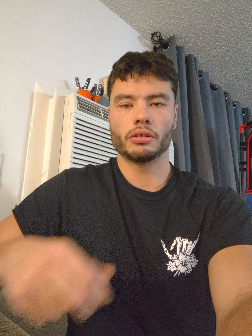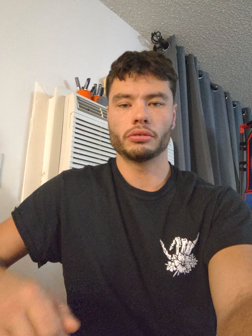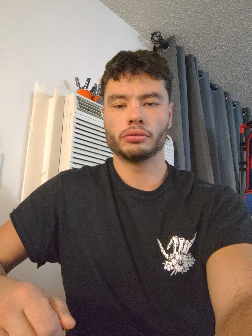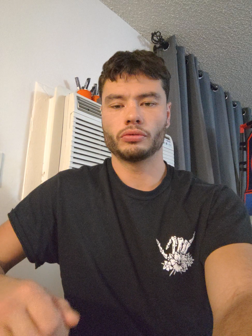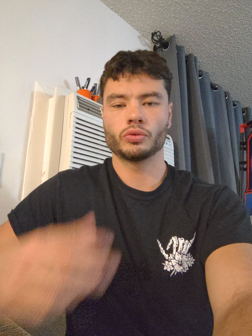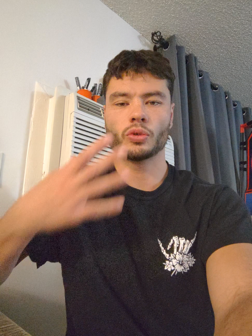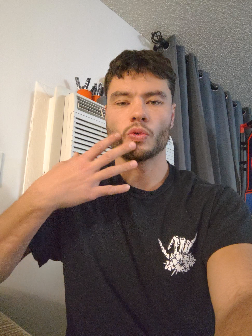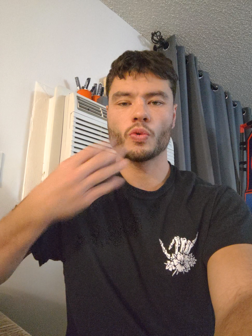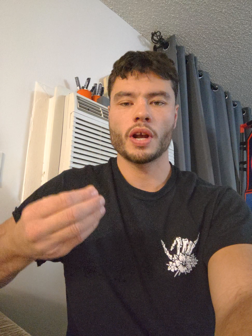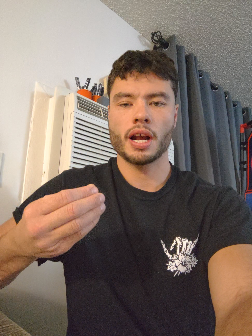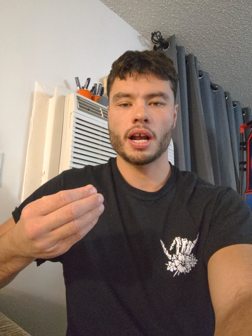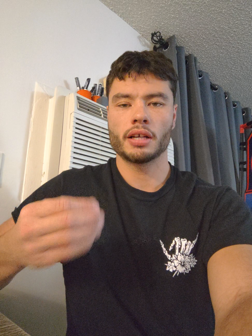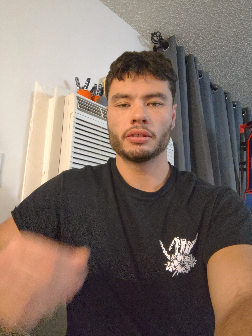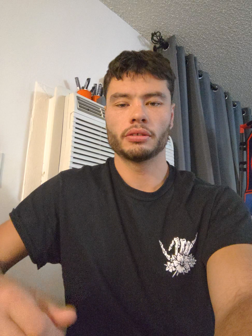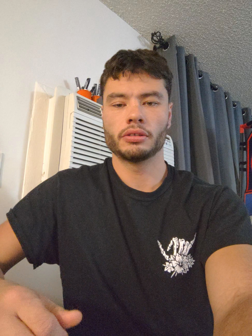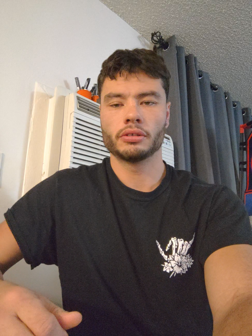wet